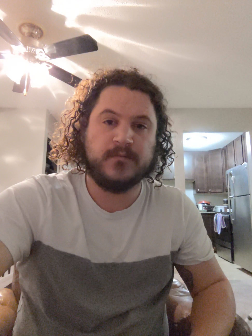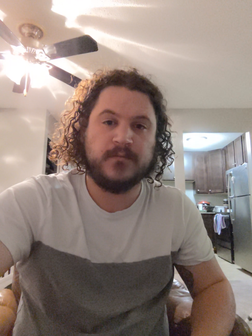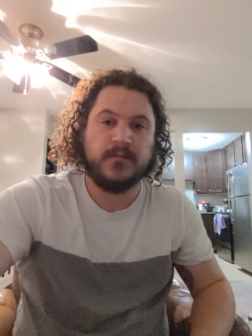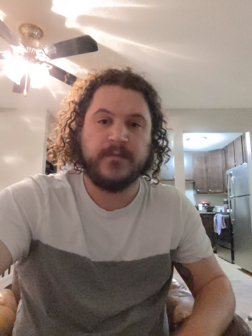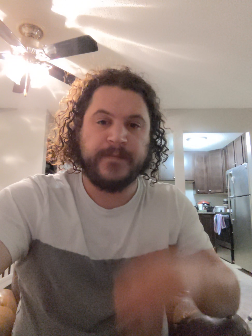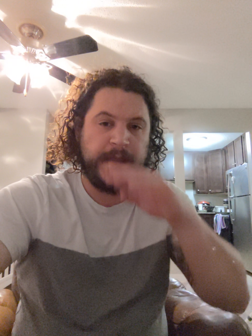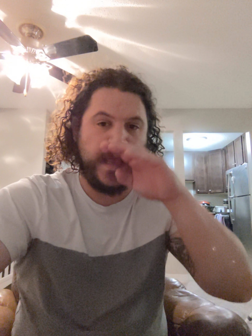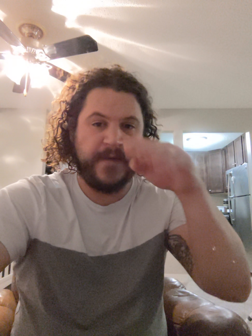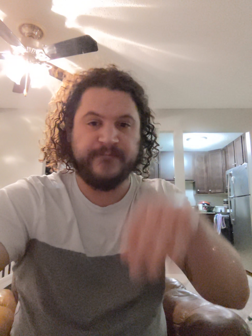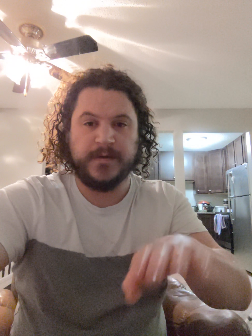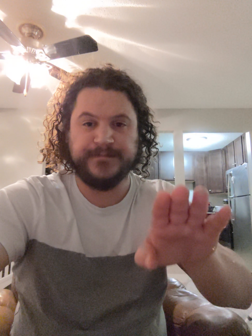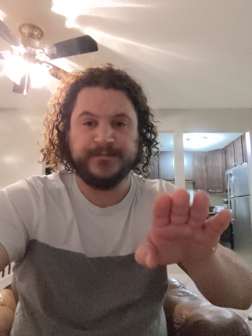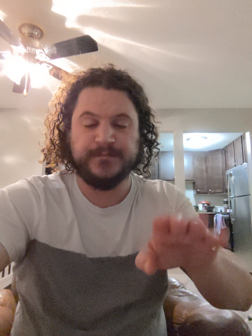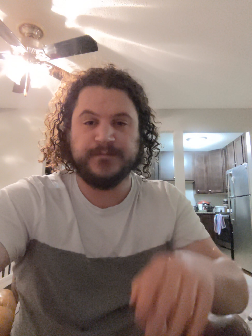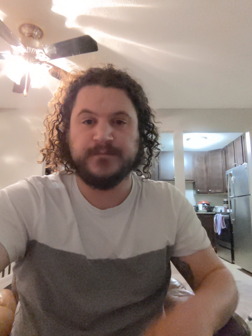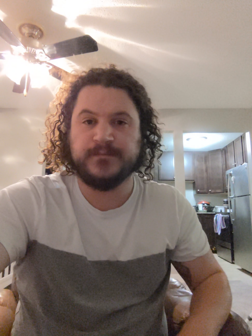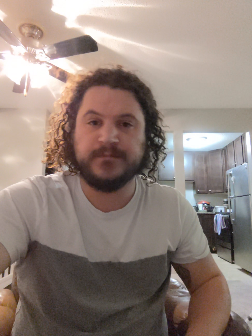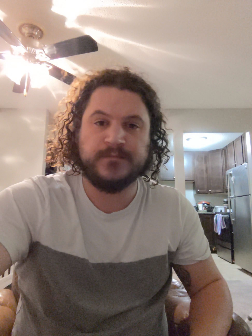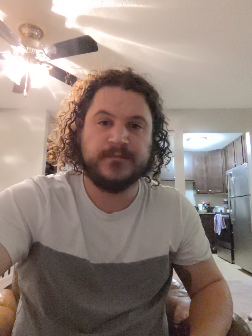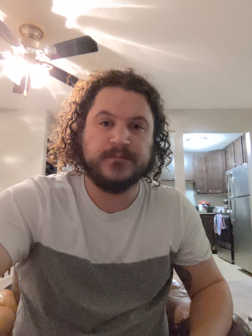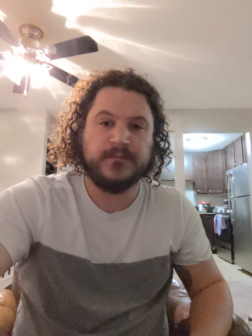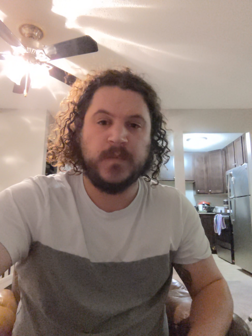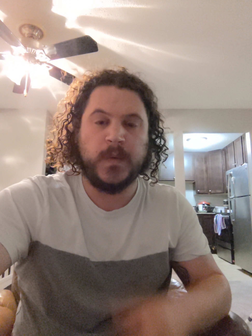elephant